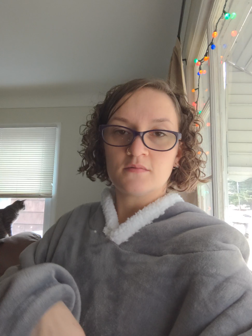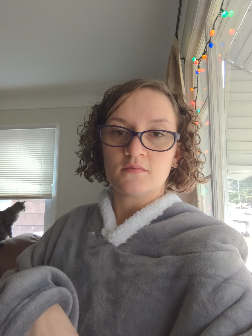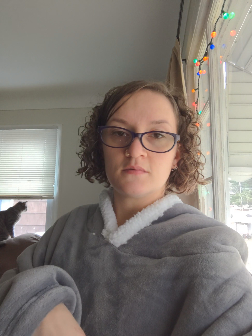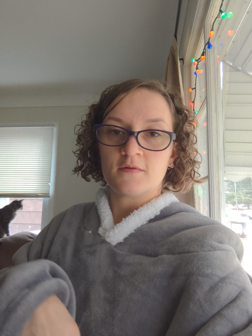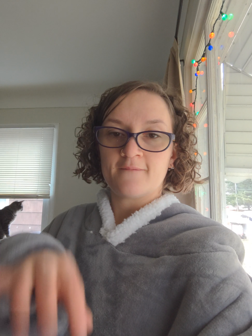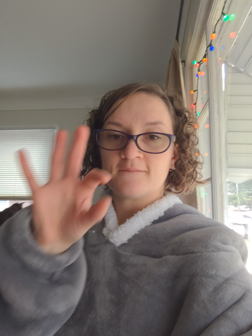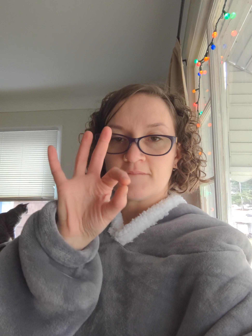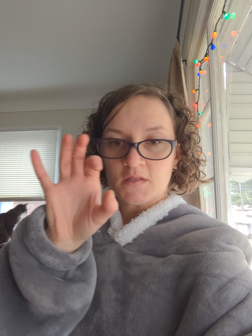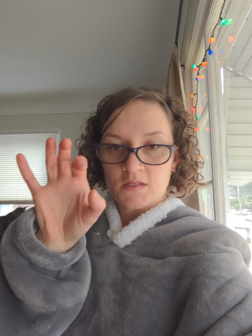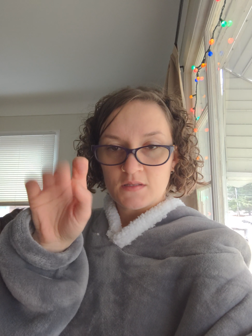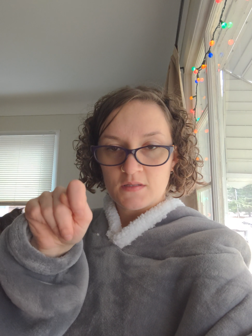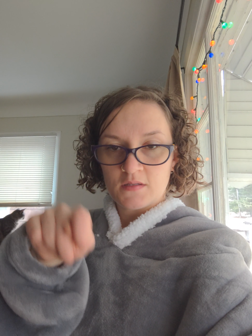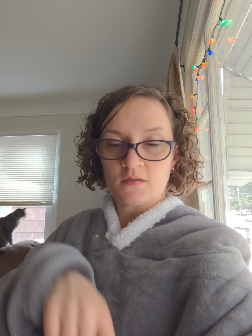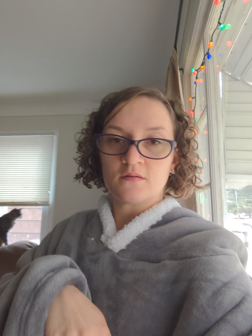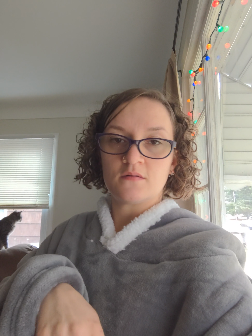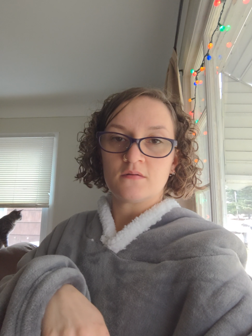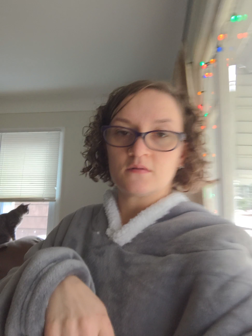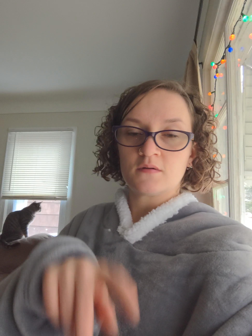feet